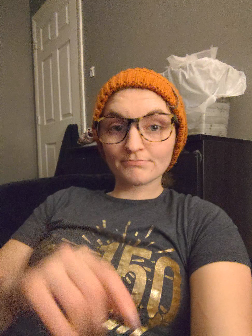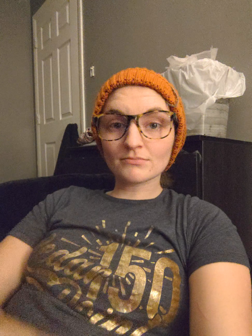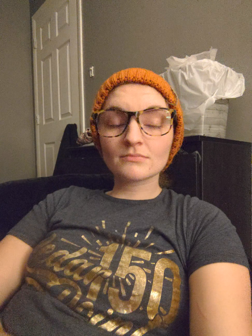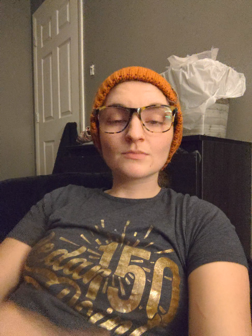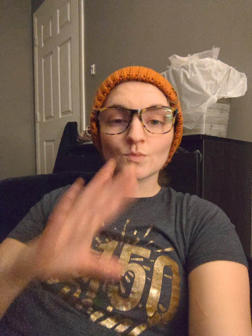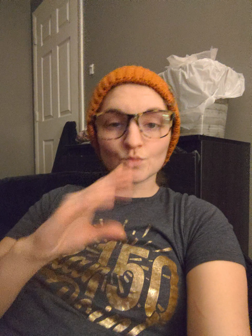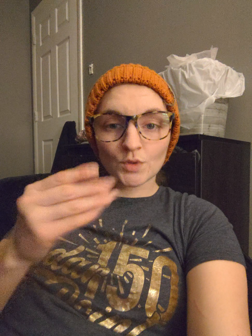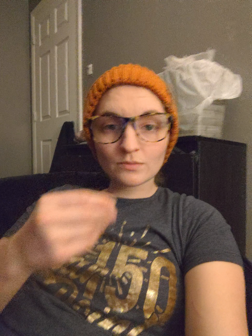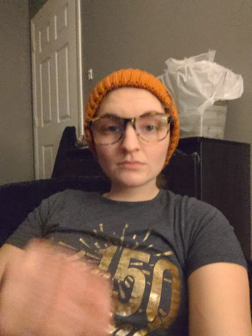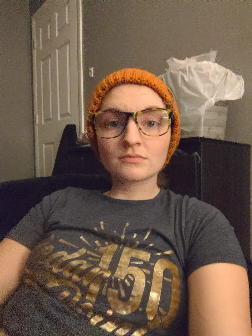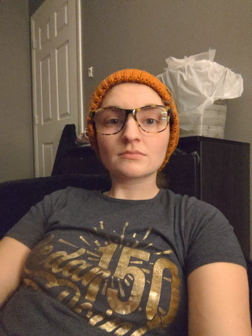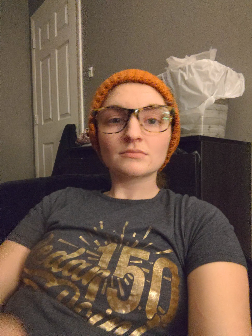story